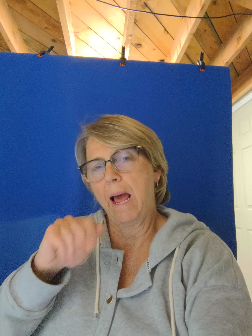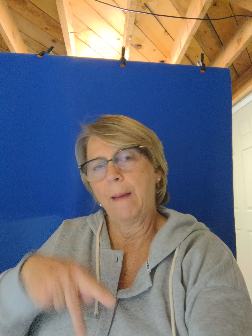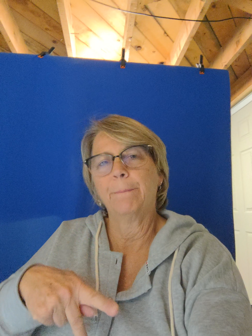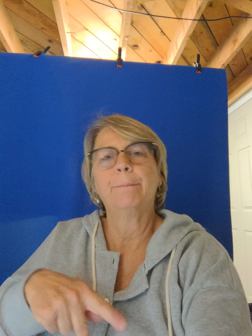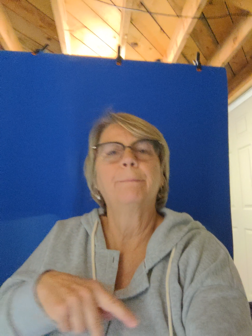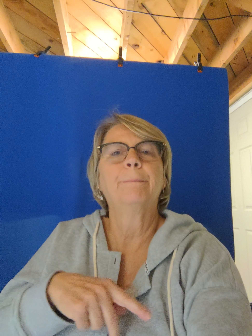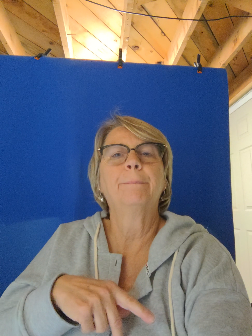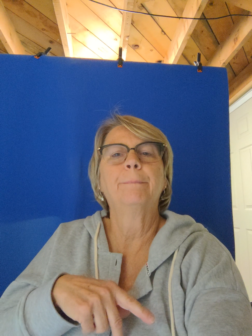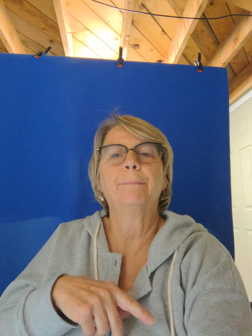nap